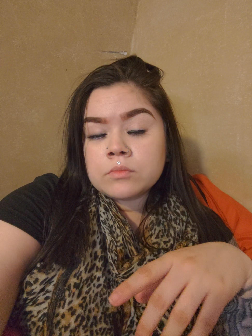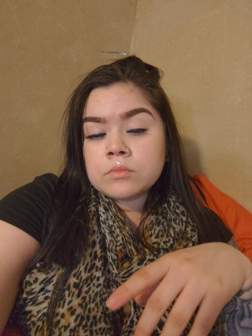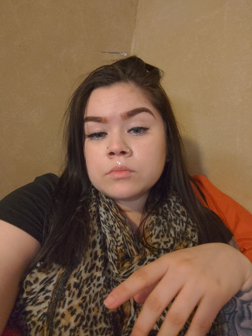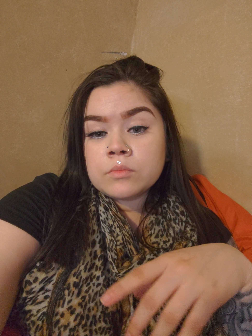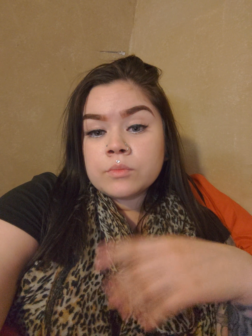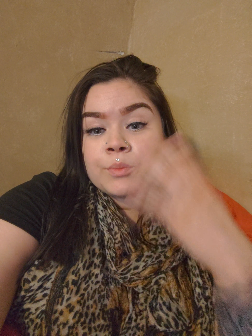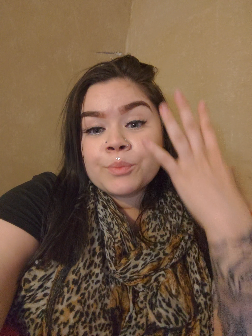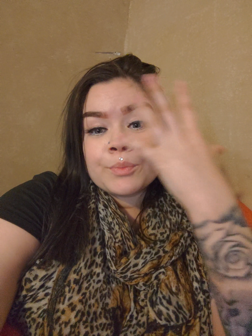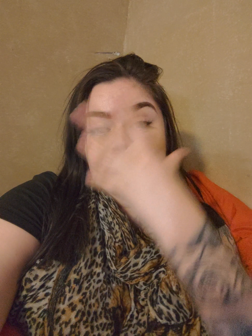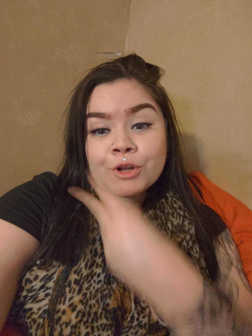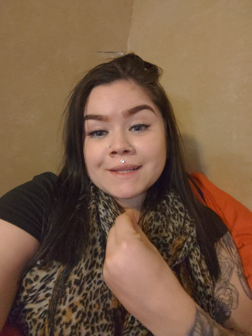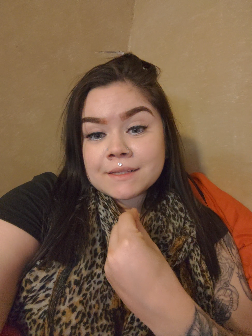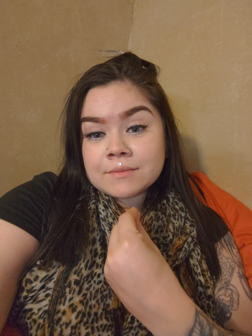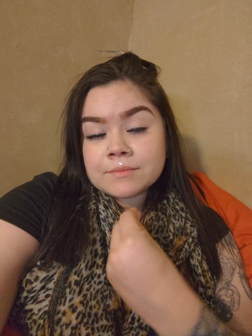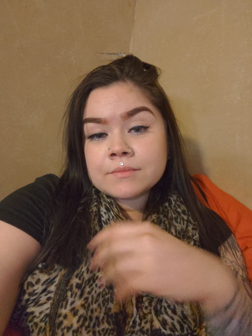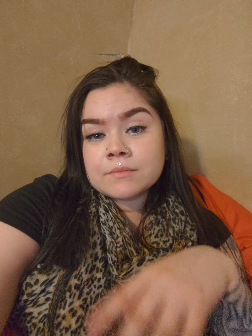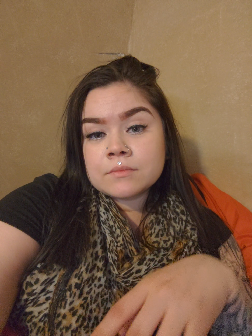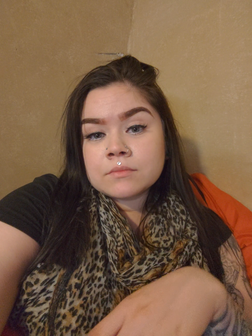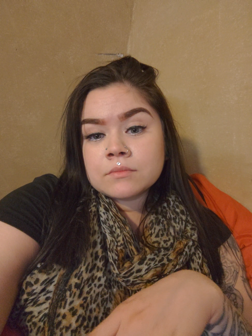pretty